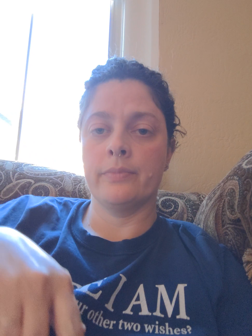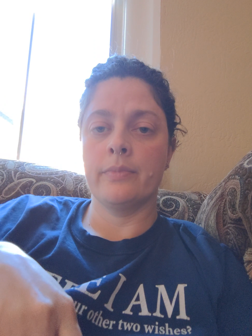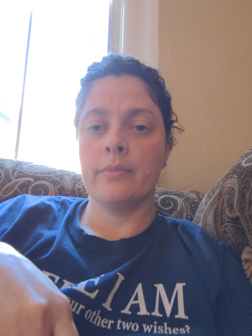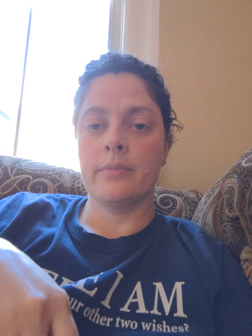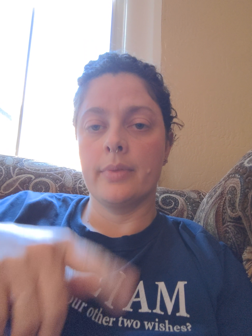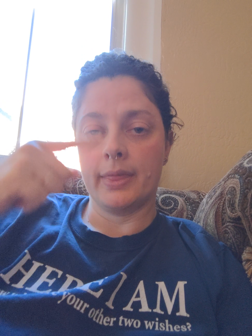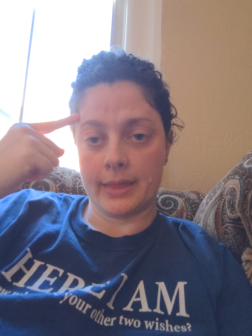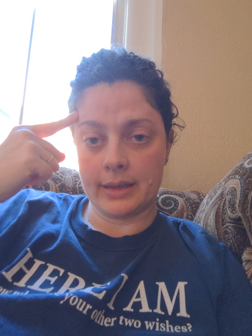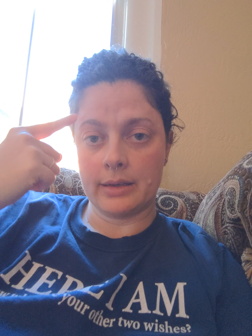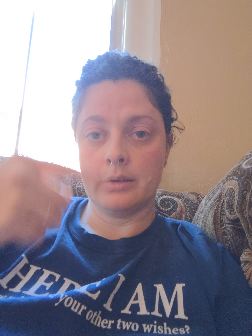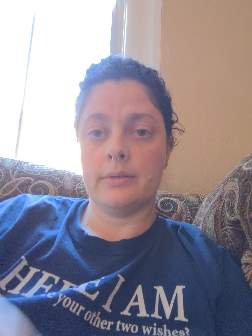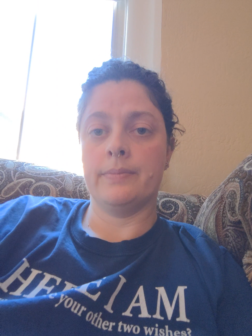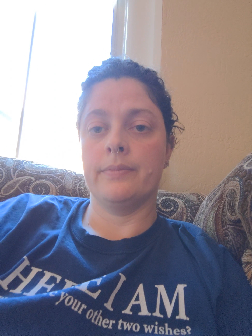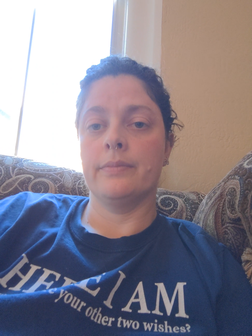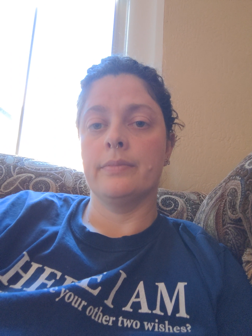think